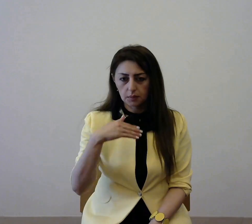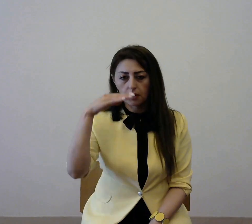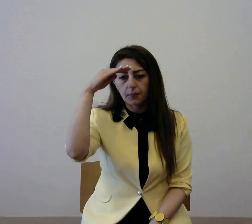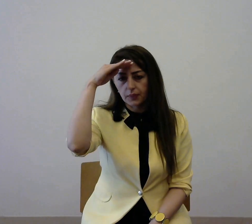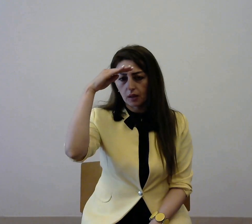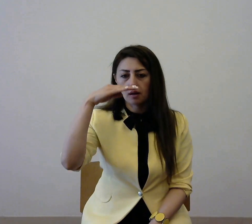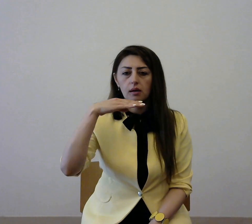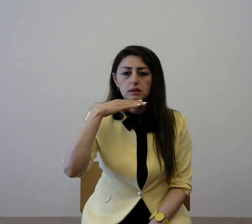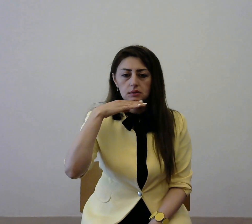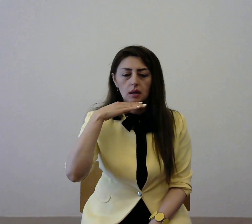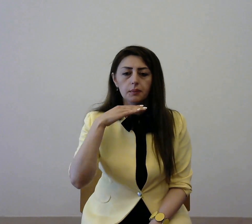ata